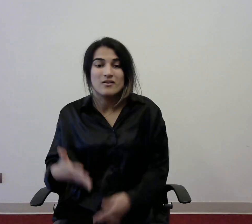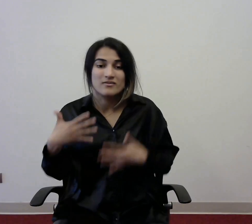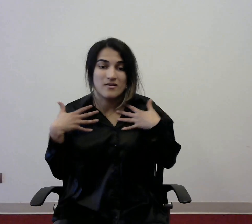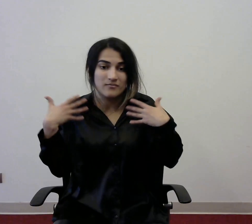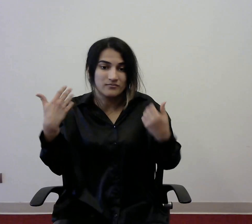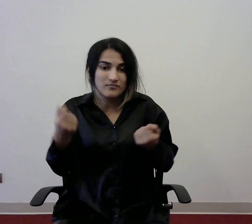sağlam